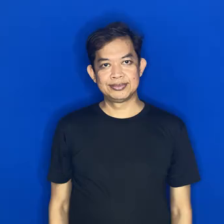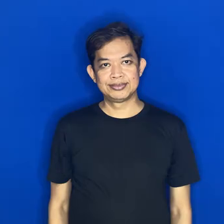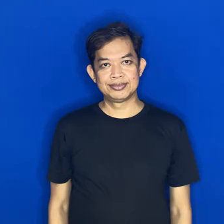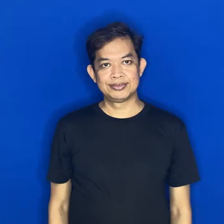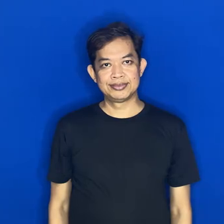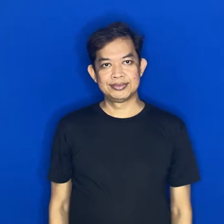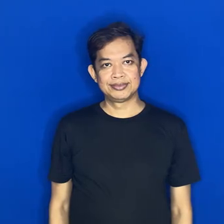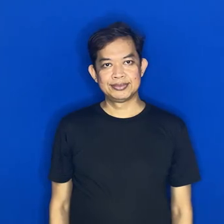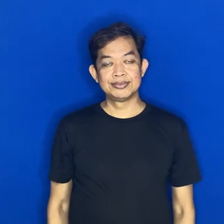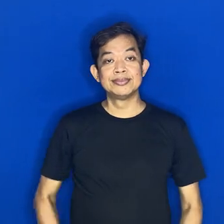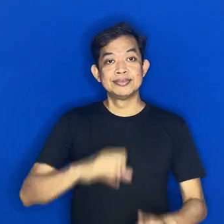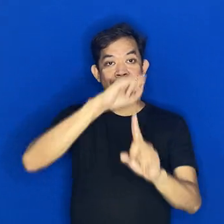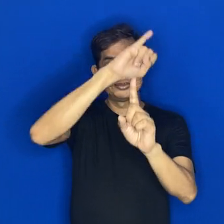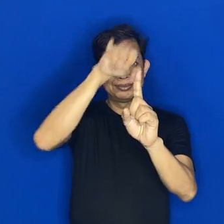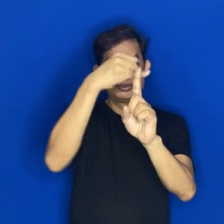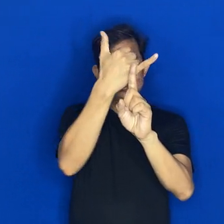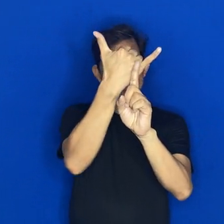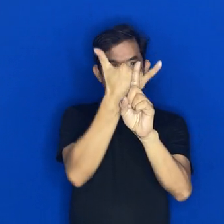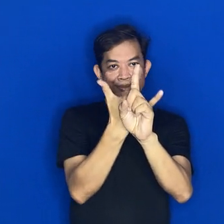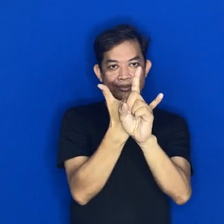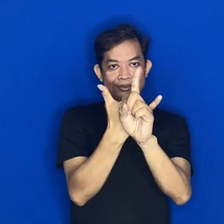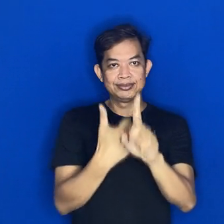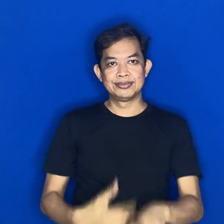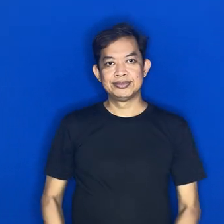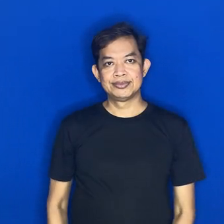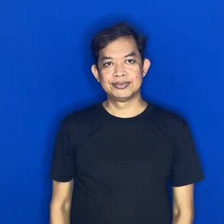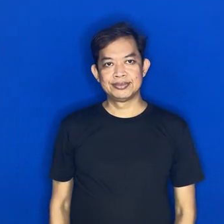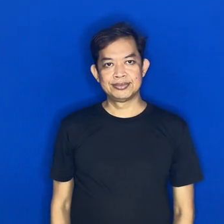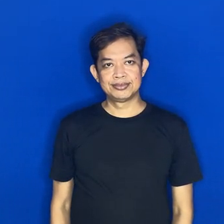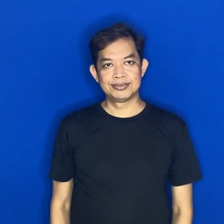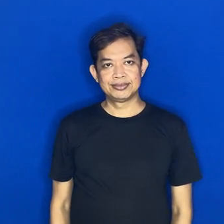july